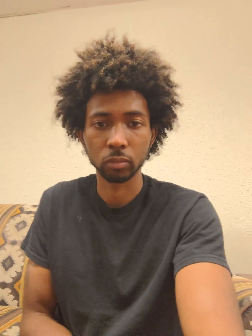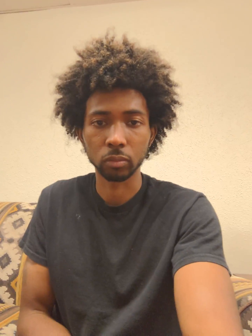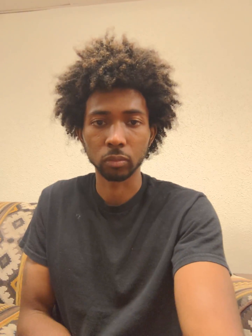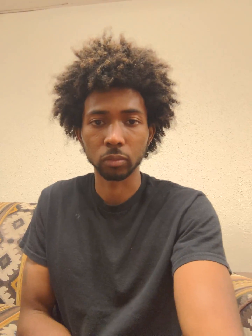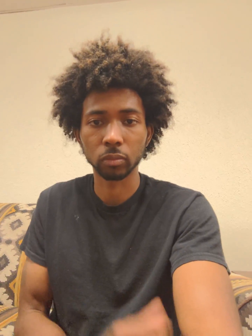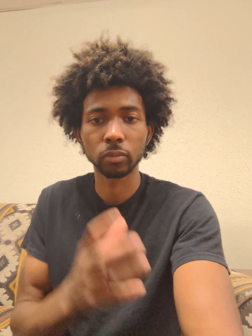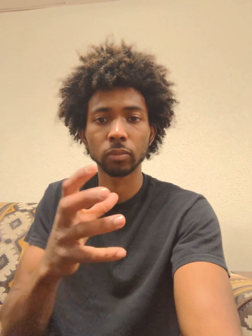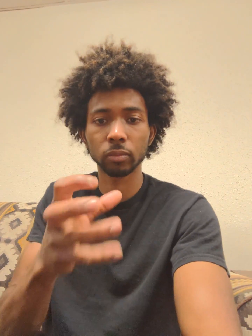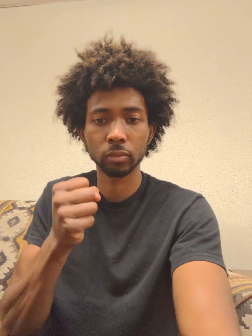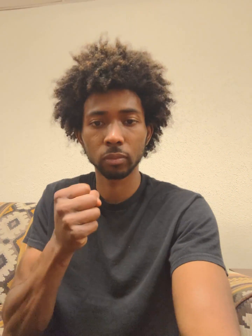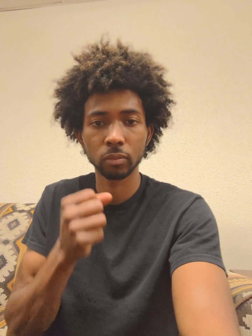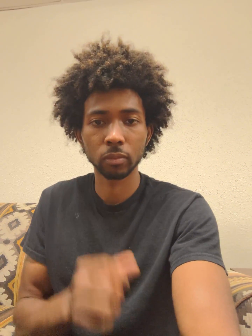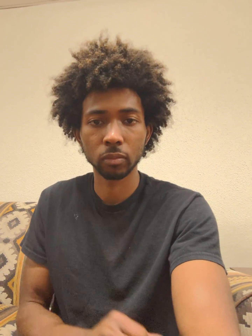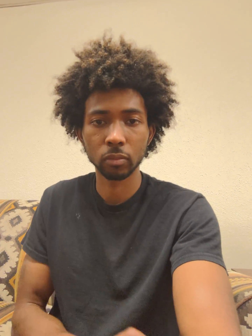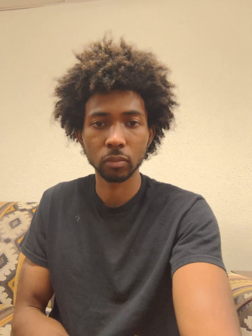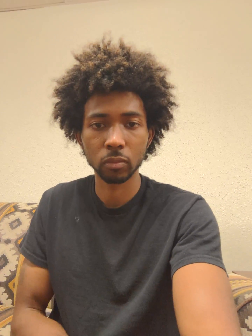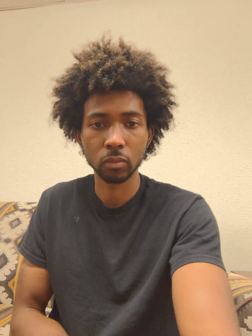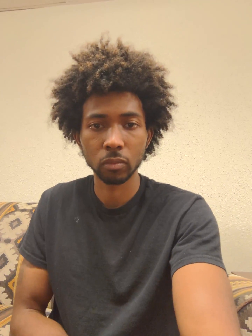get